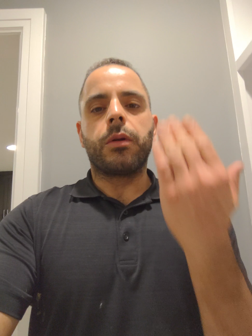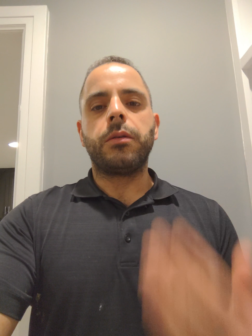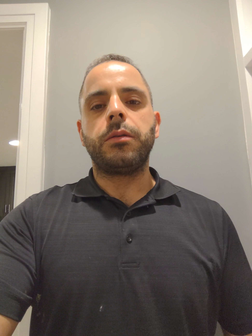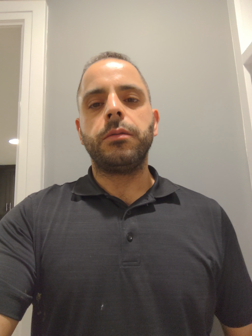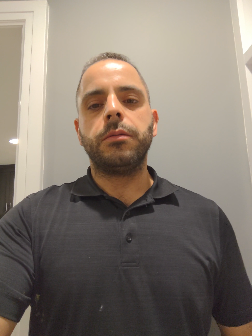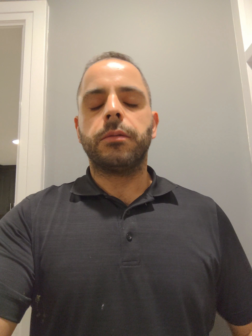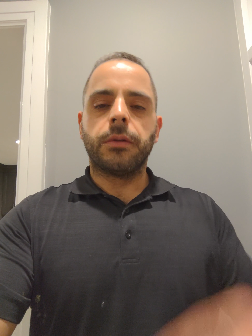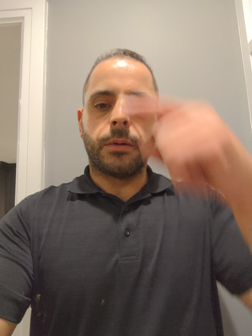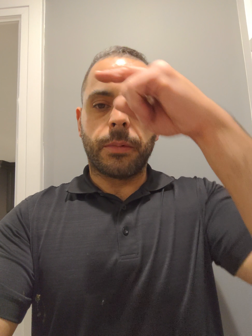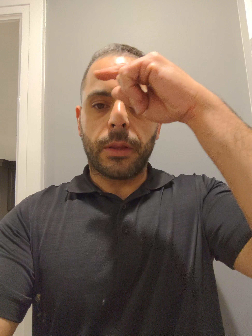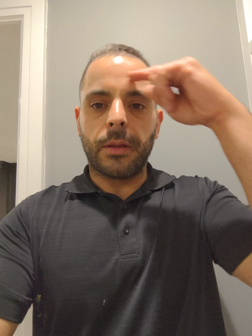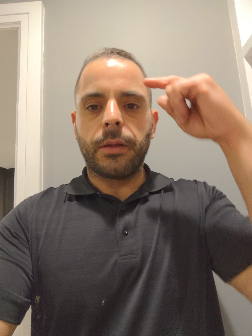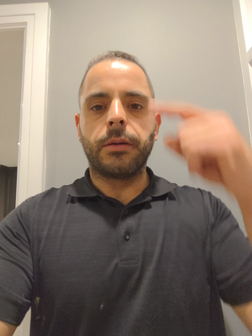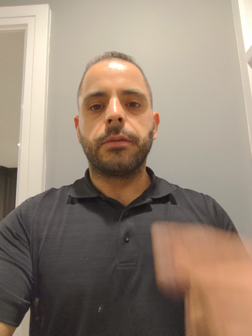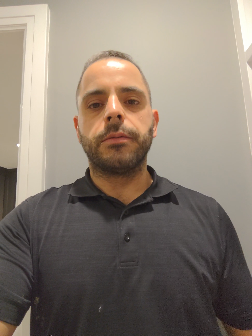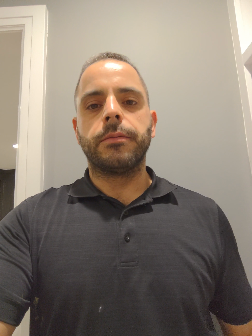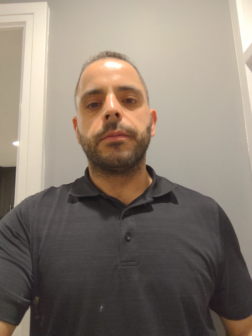black